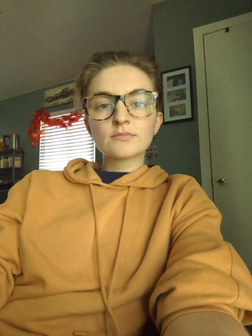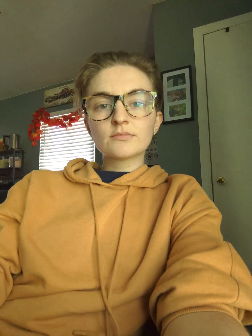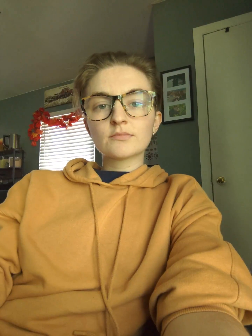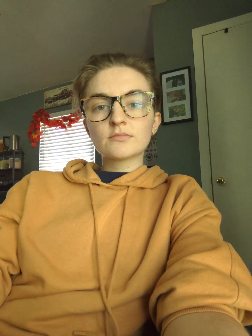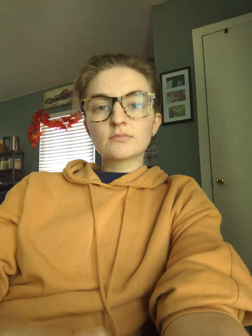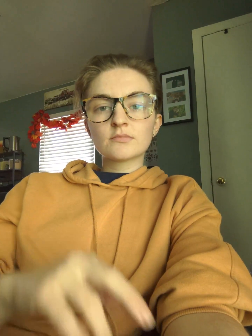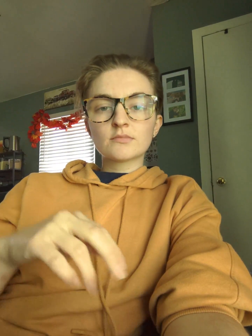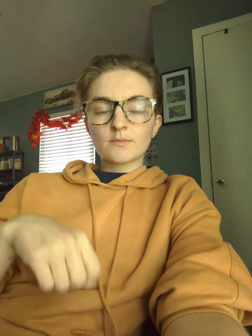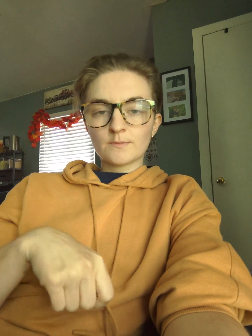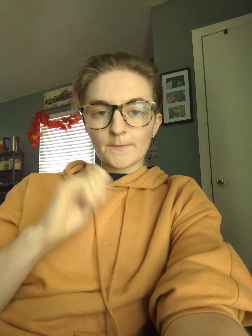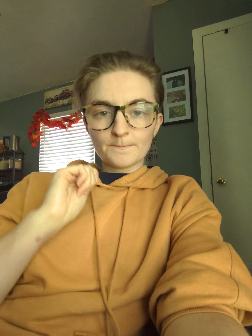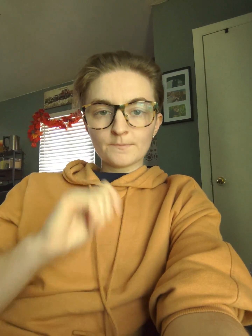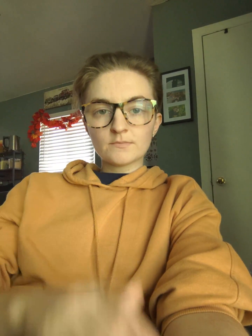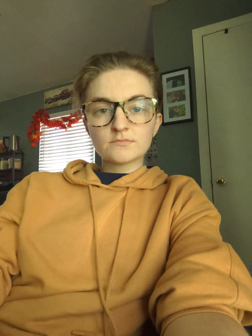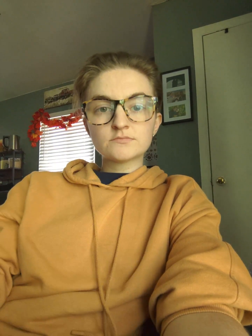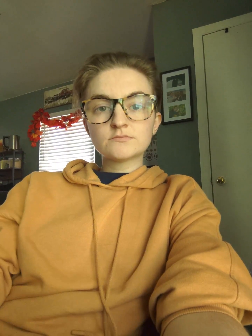rip